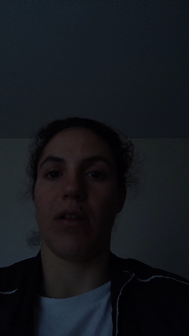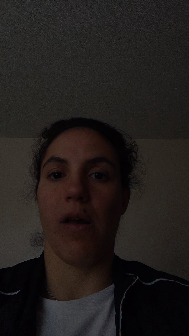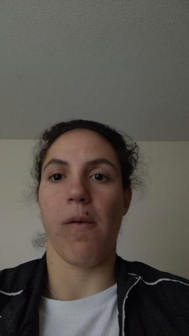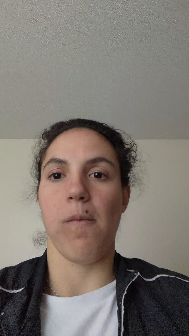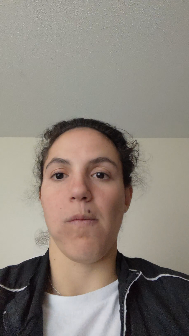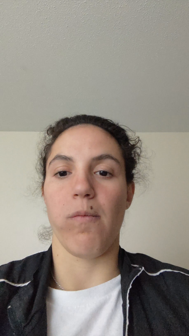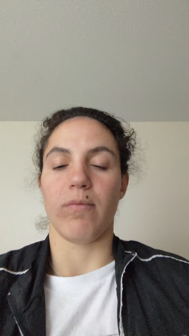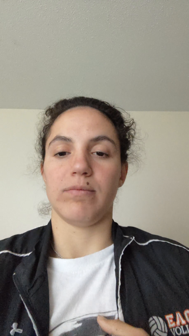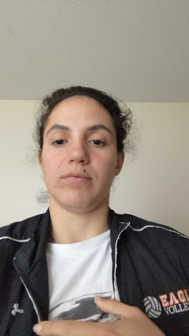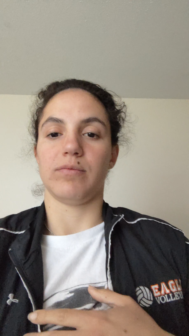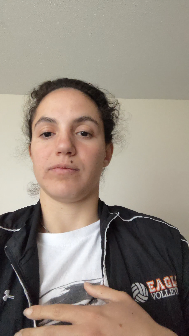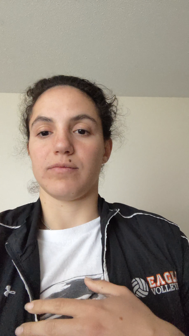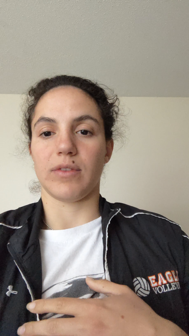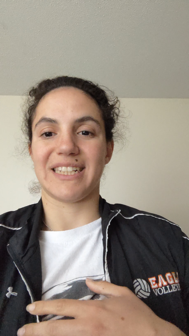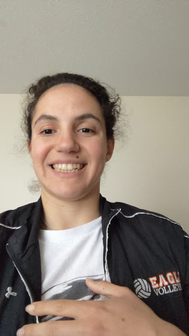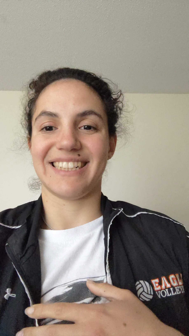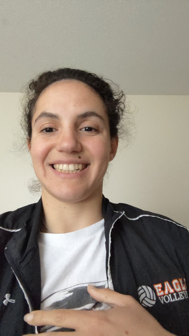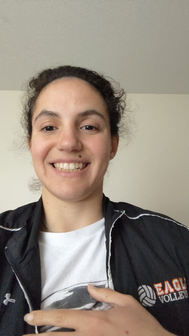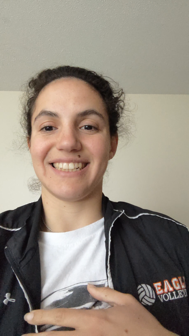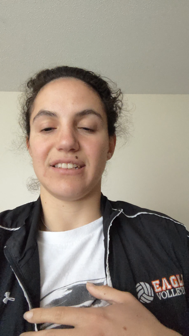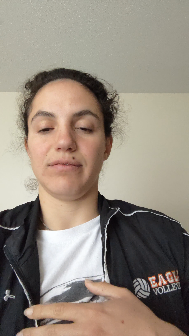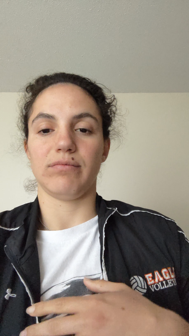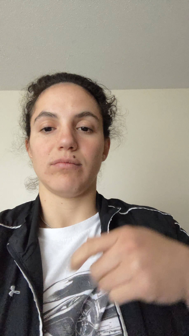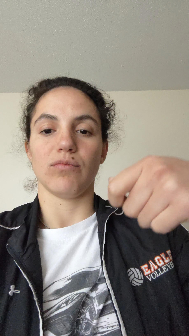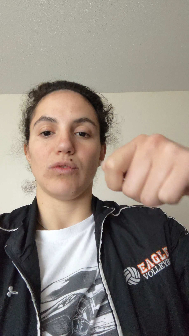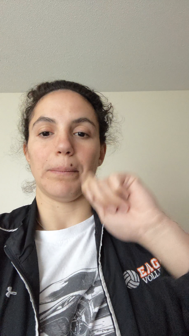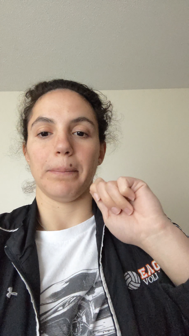rip